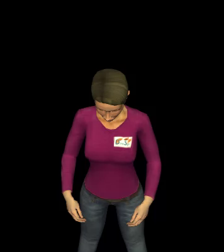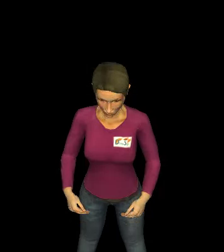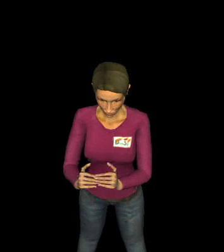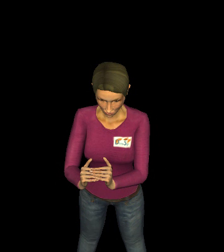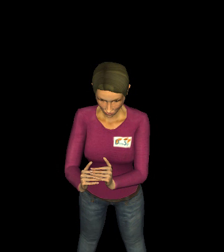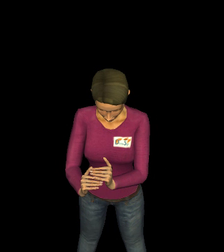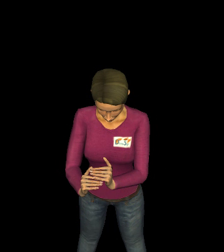تحت